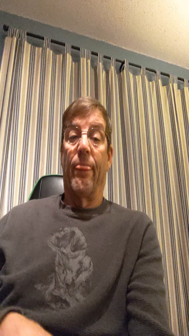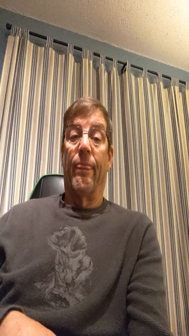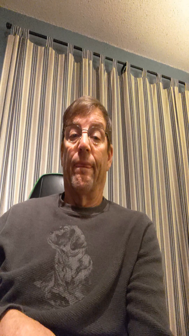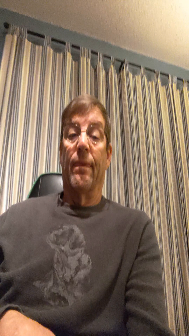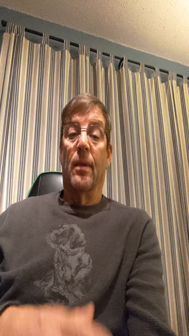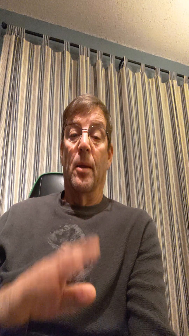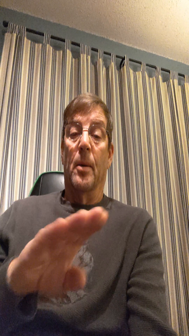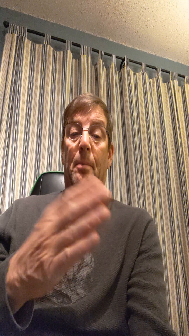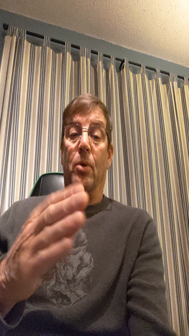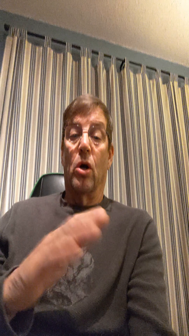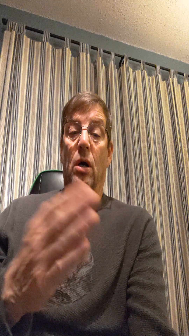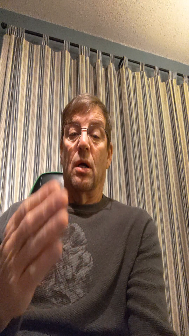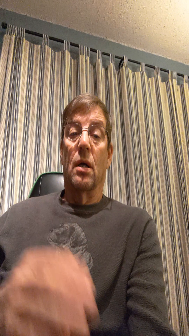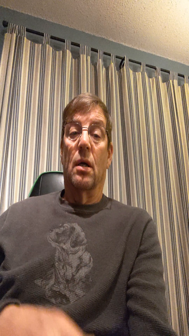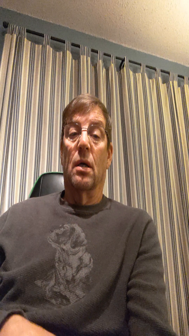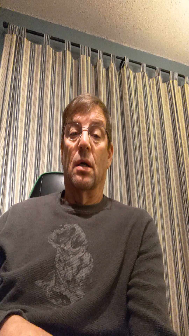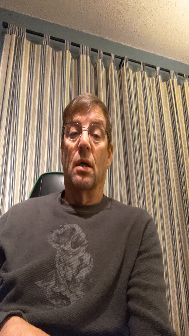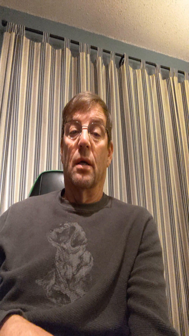book